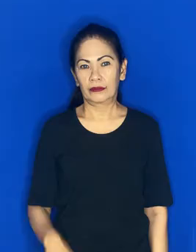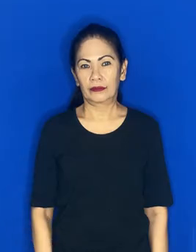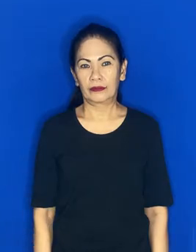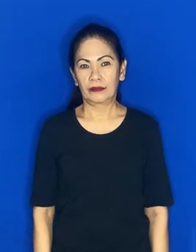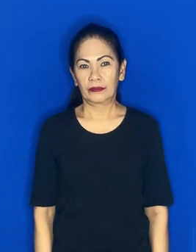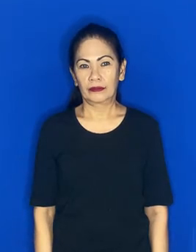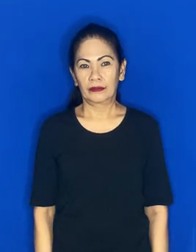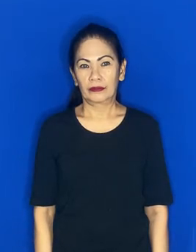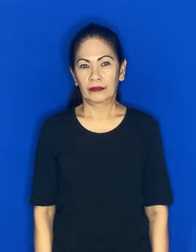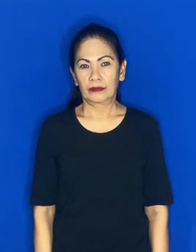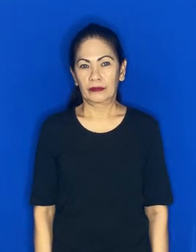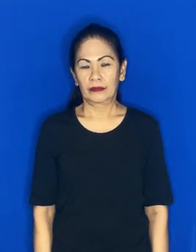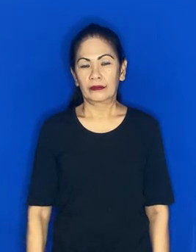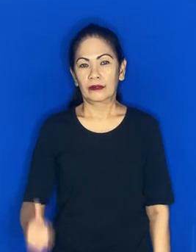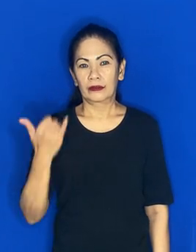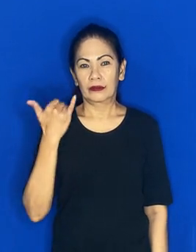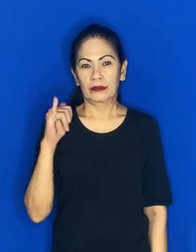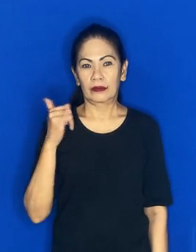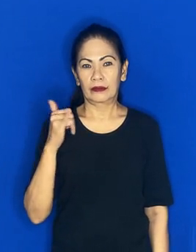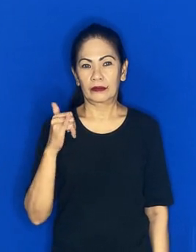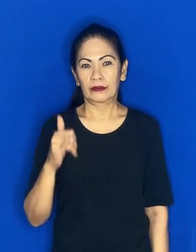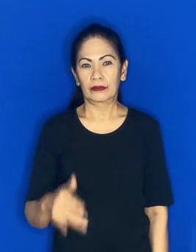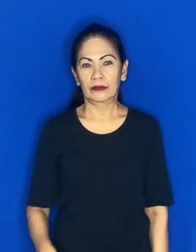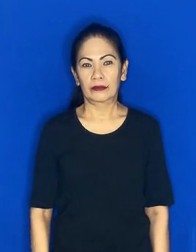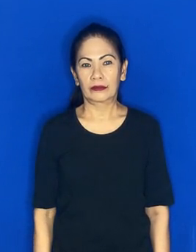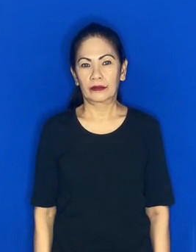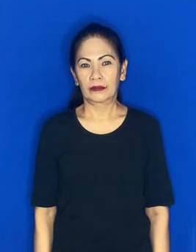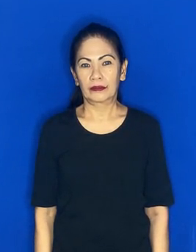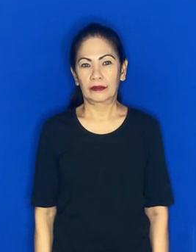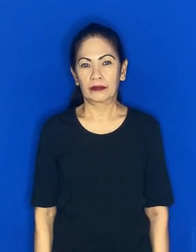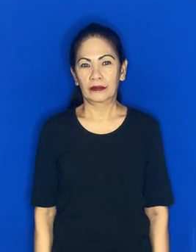yellow